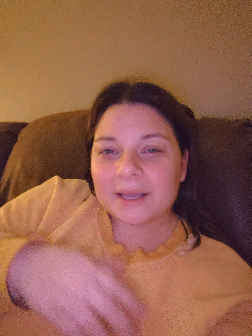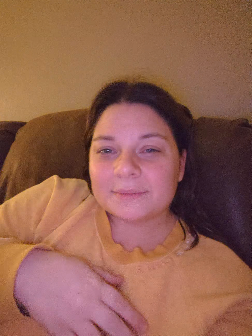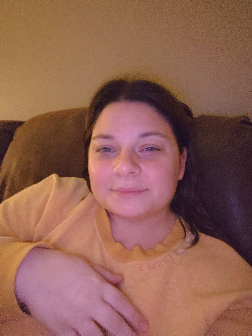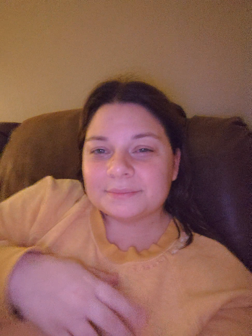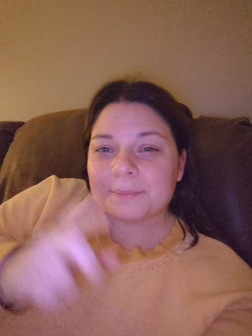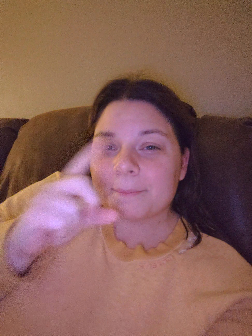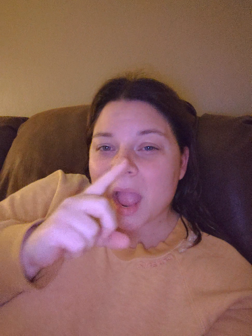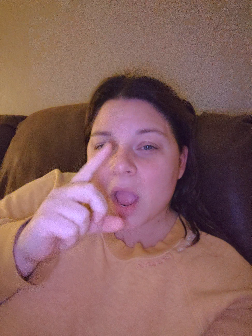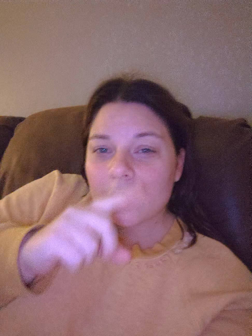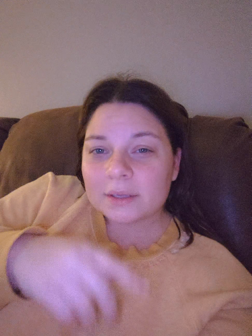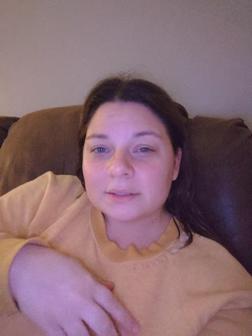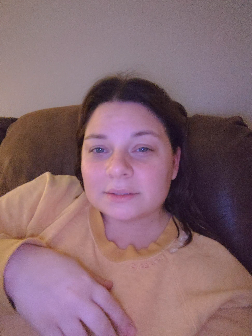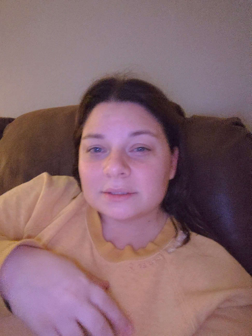mouse